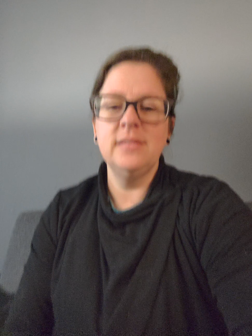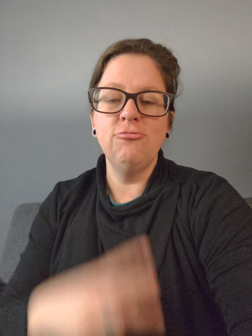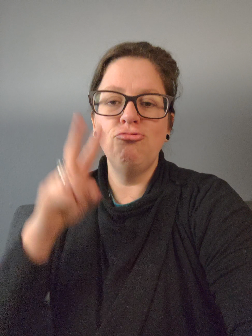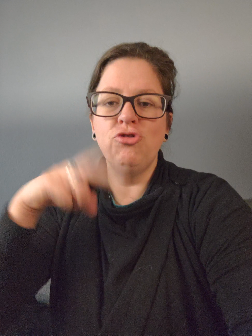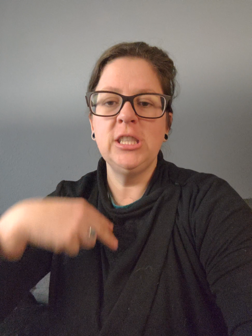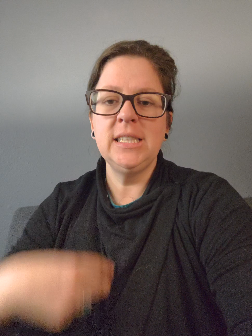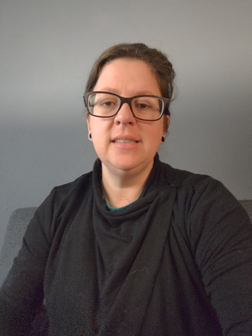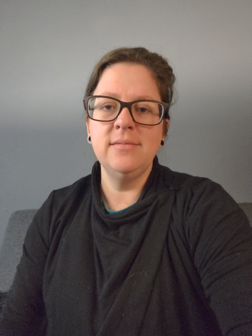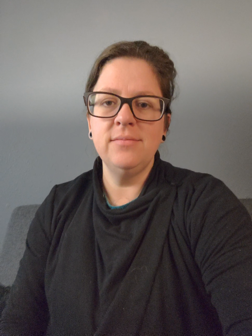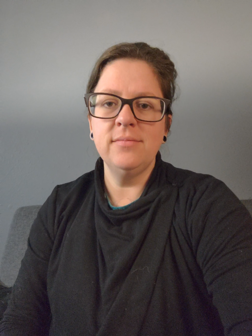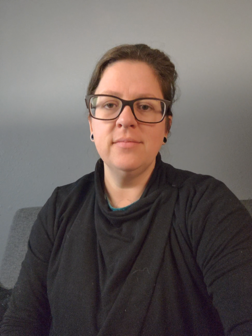read